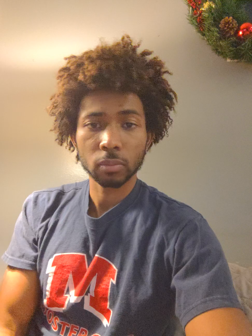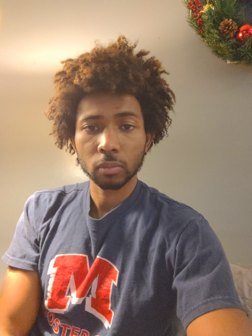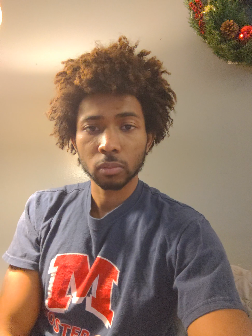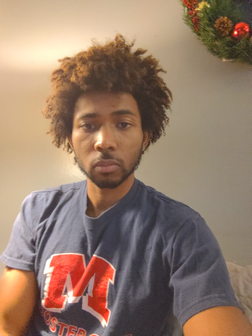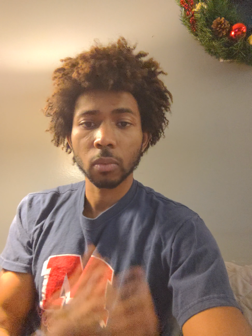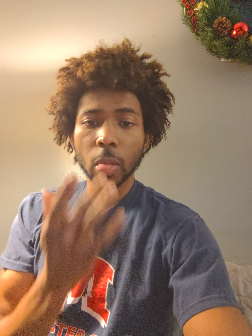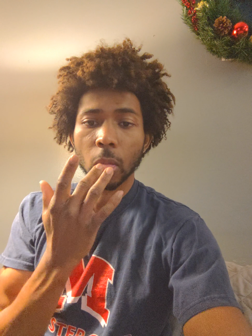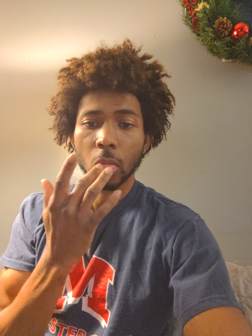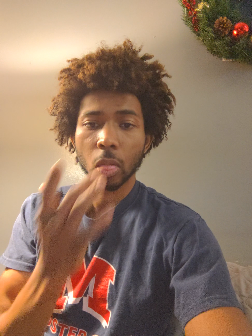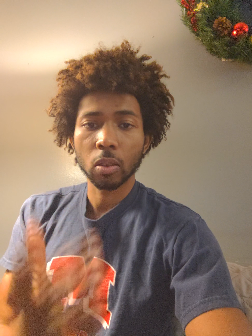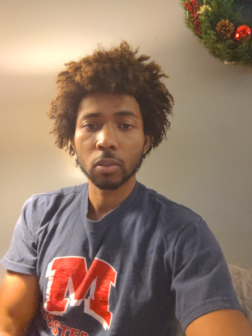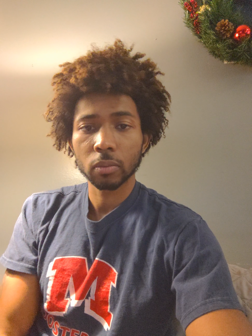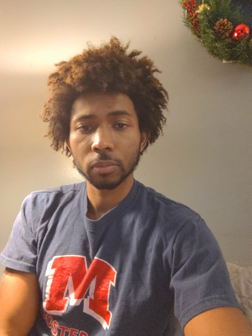taste